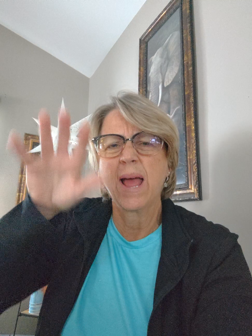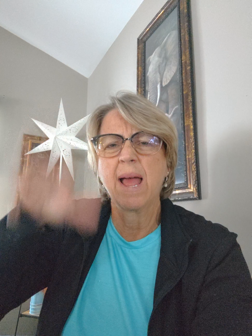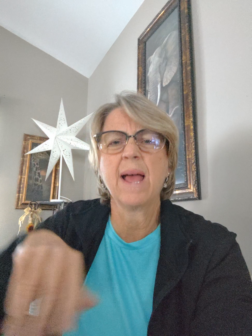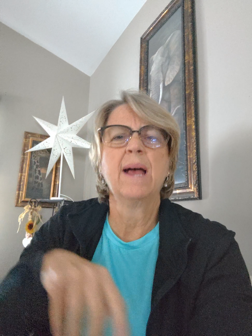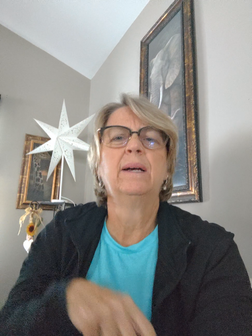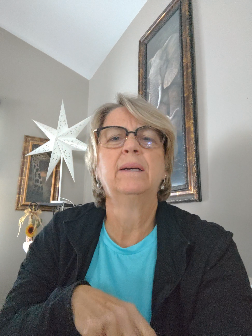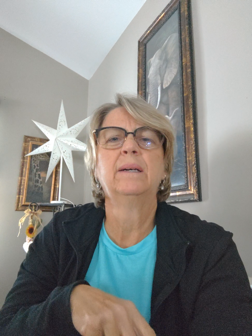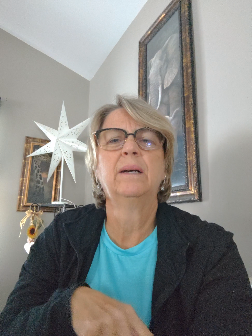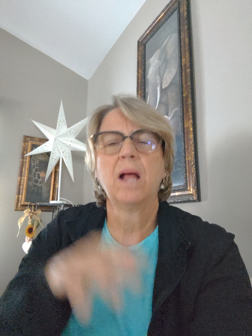rain